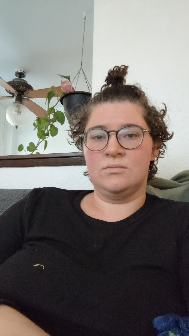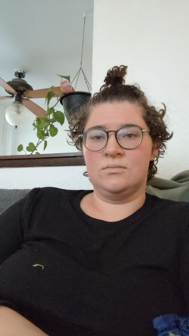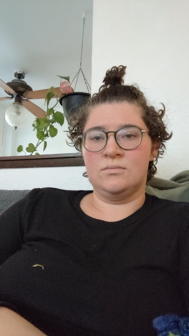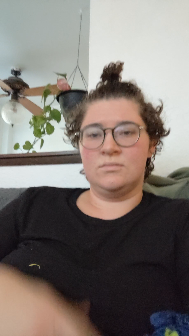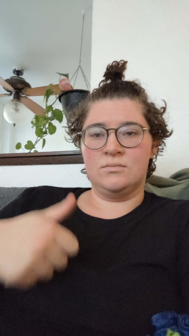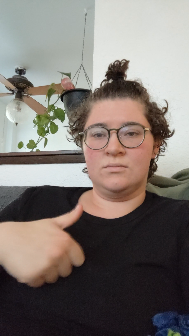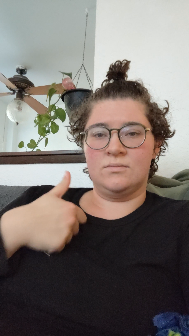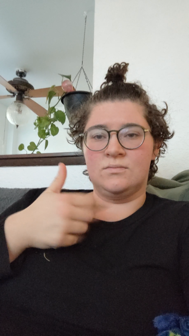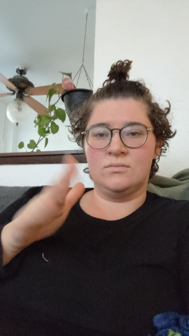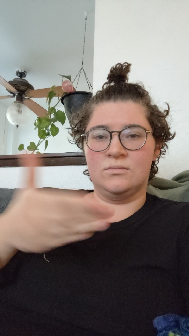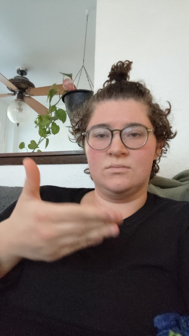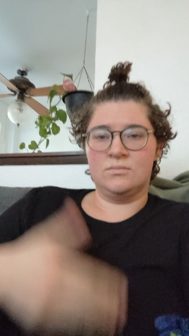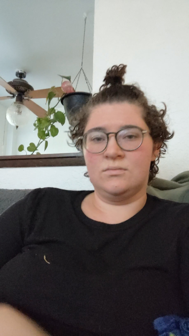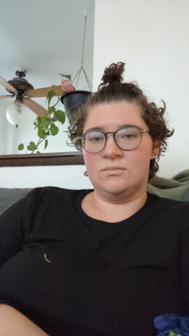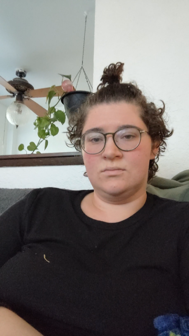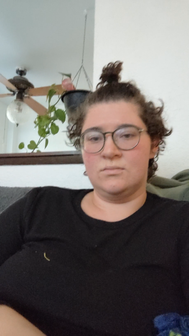living room